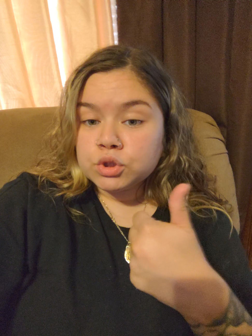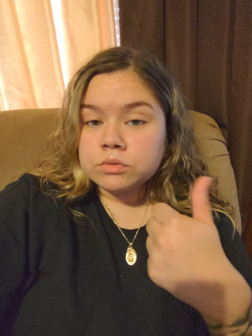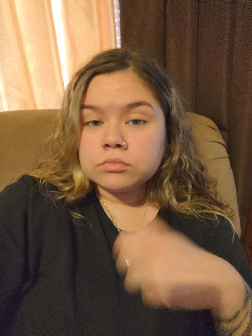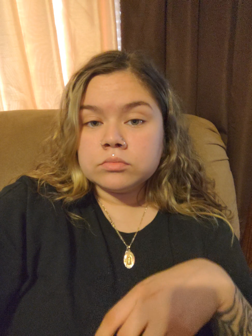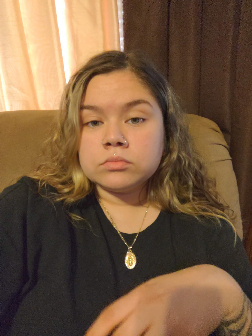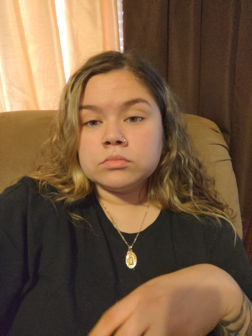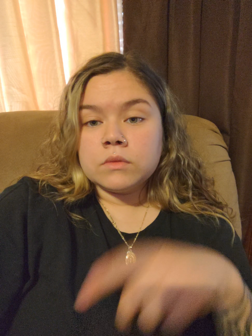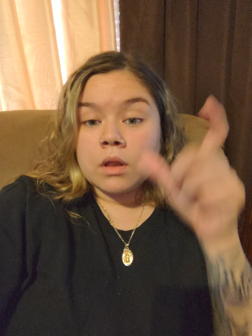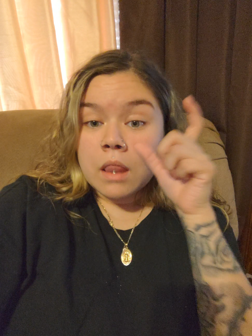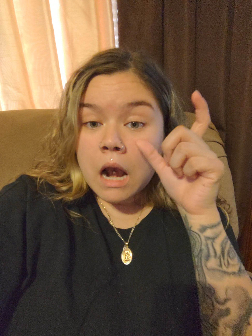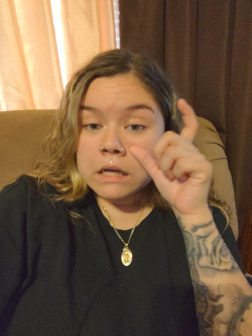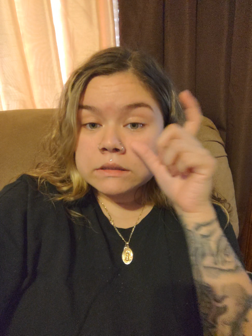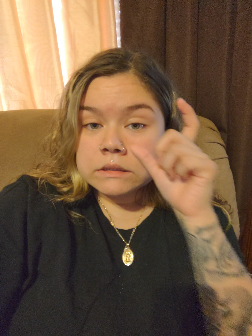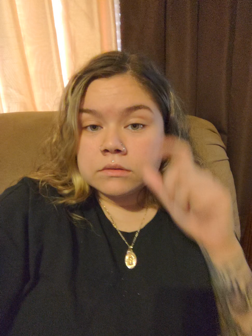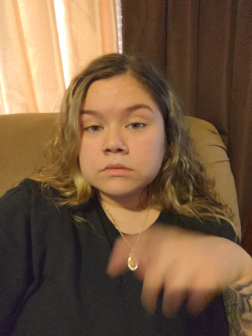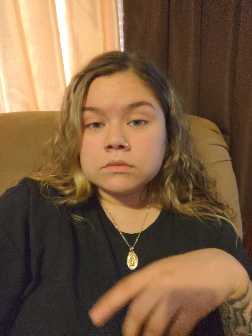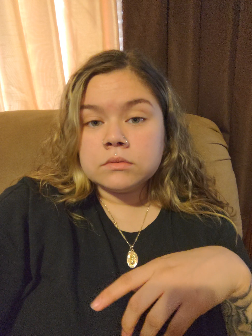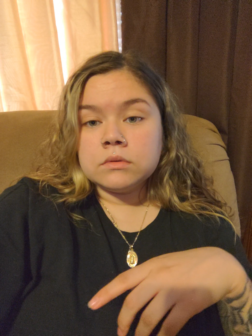glasses